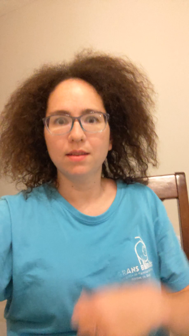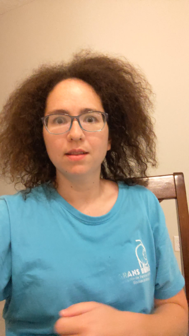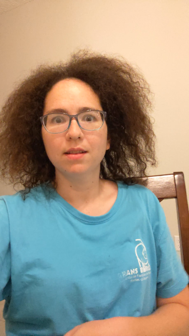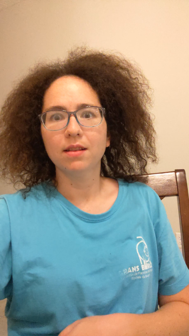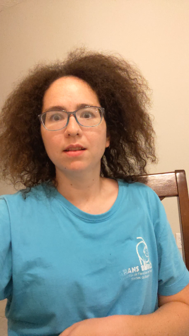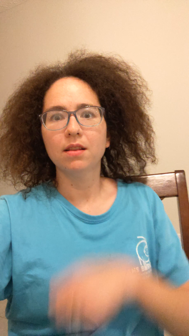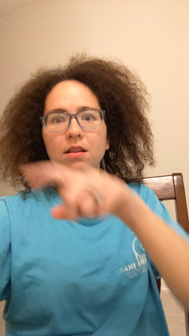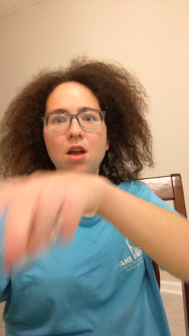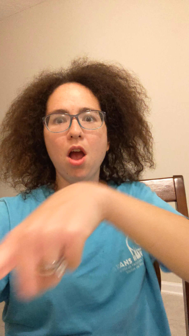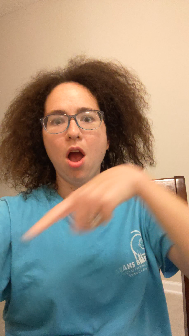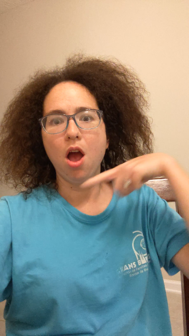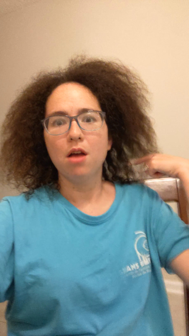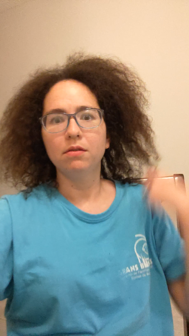long